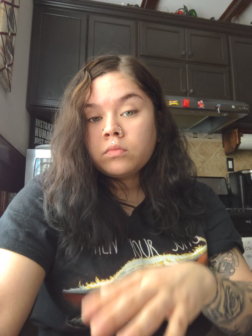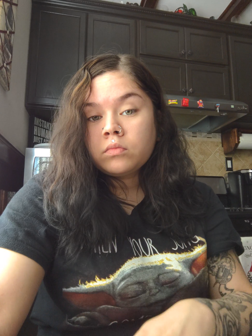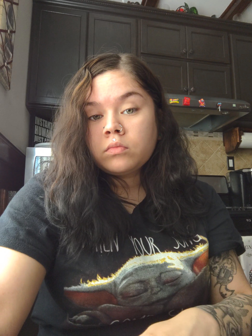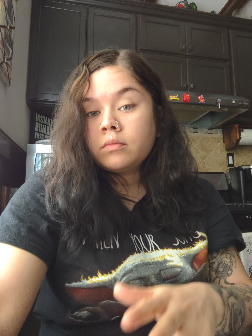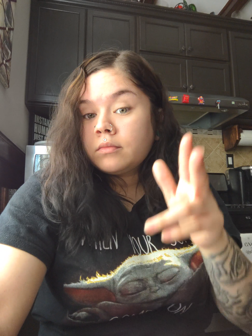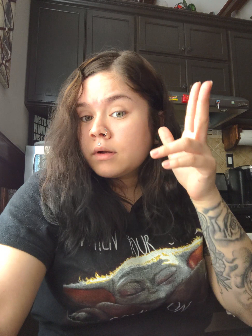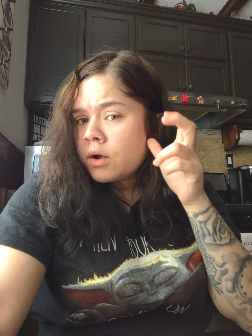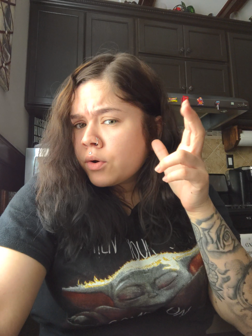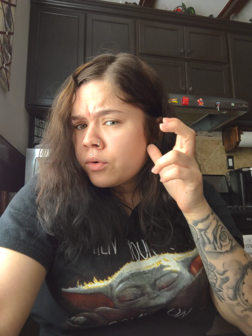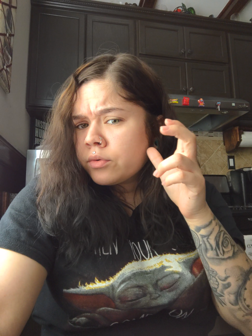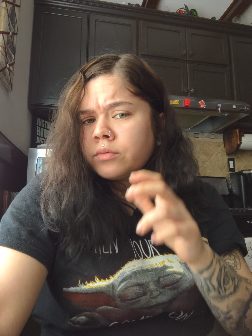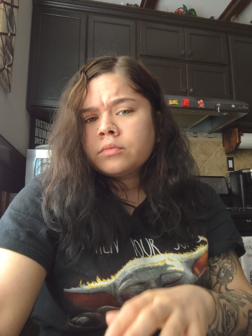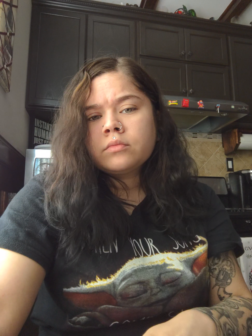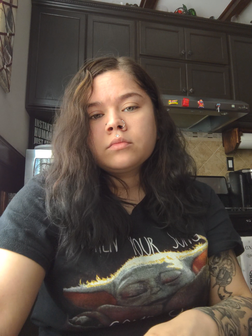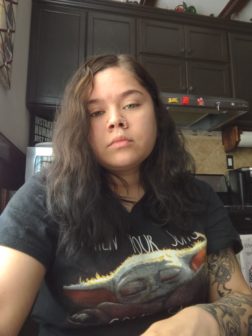hear